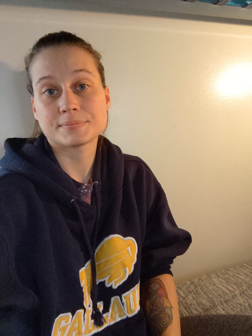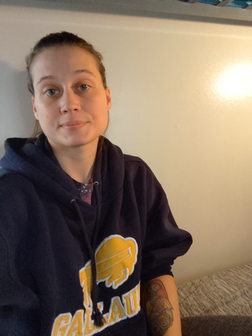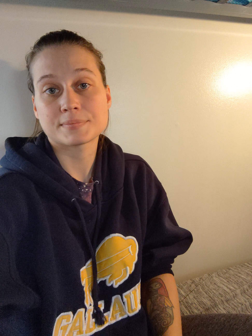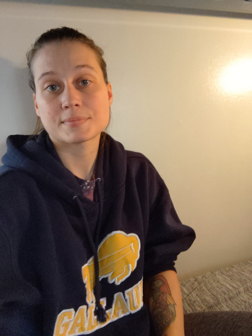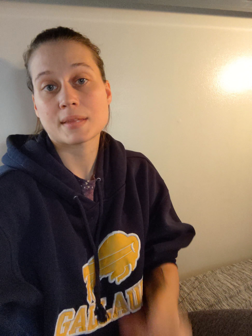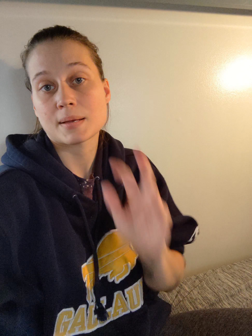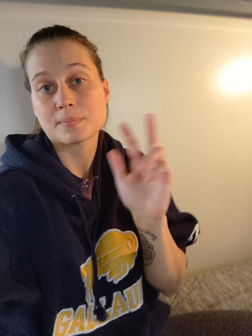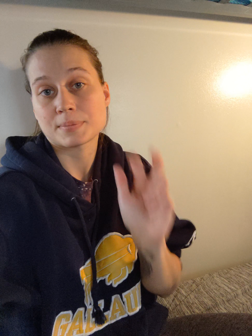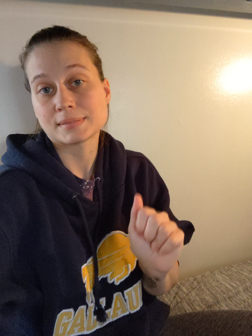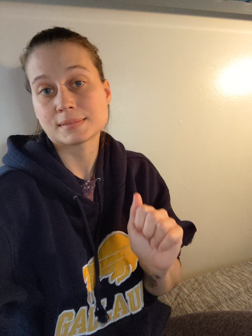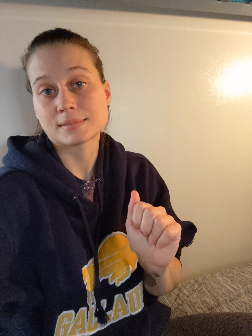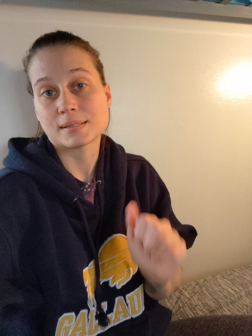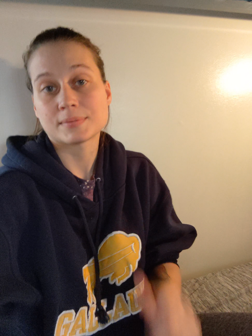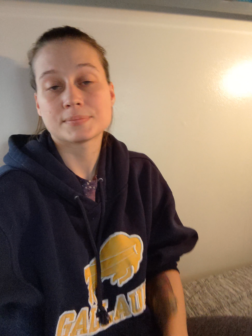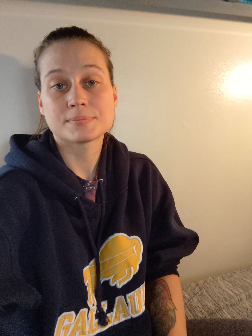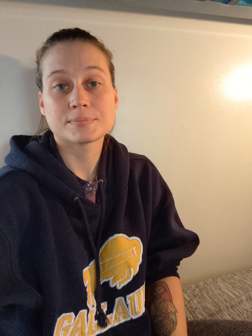pizza